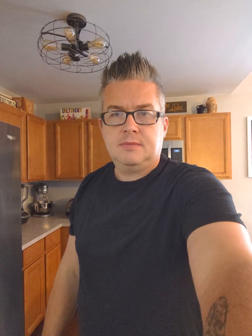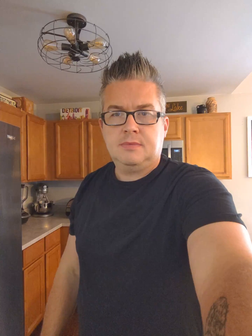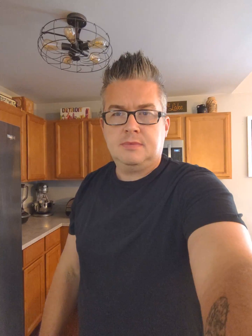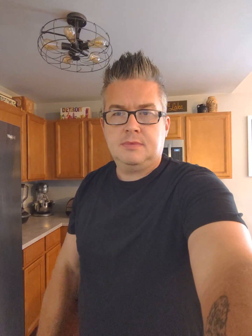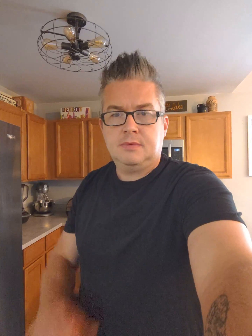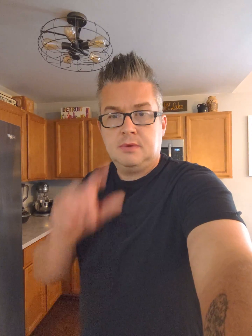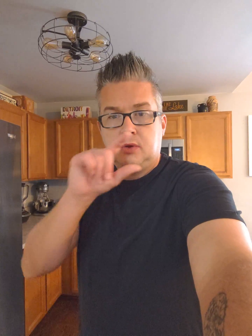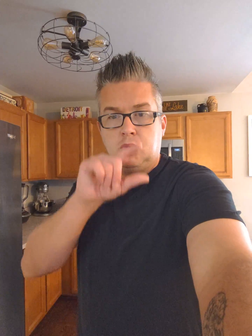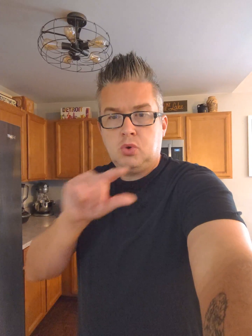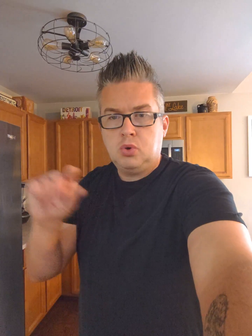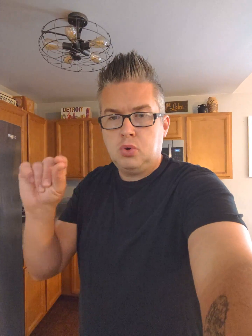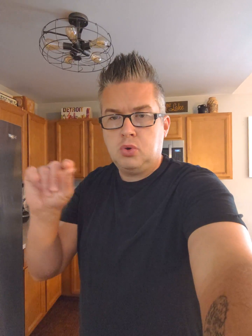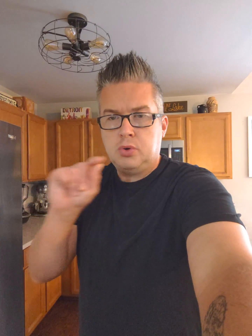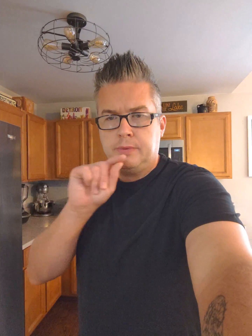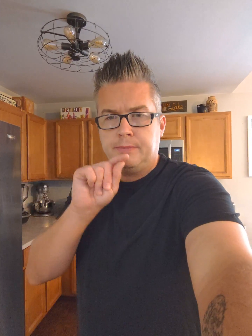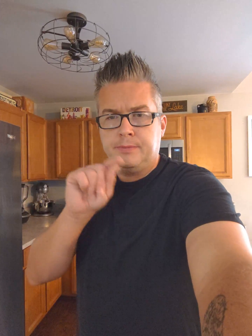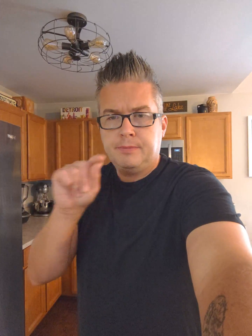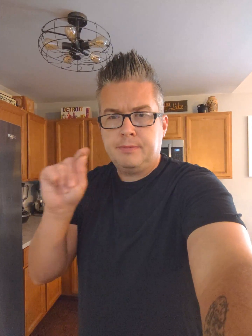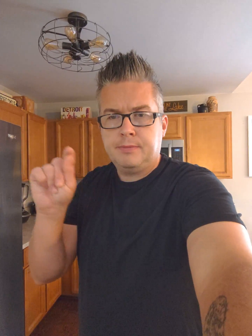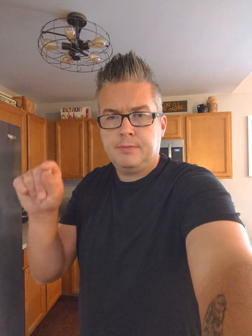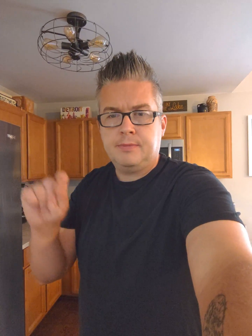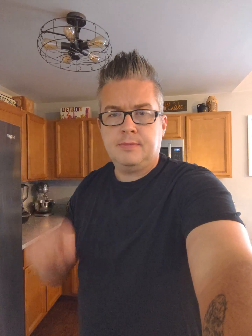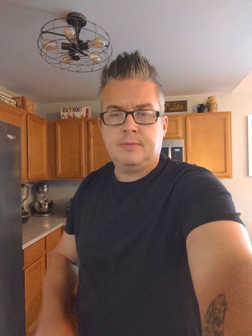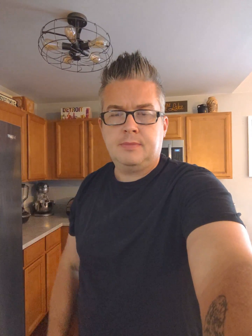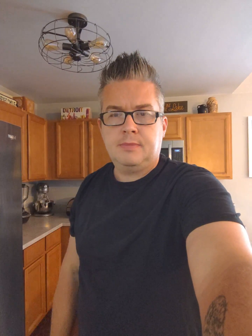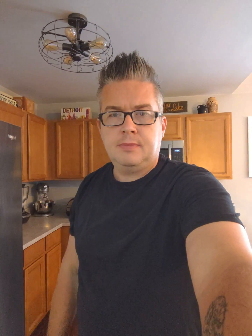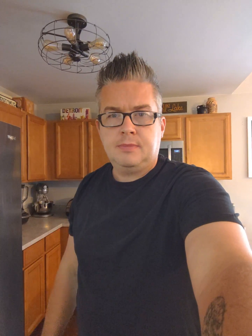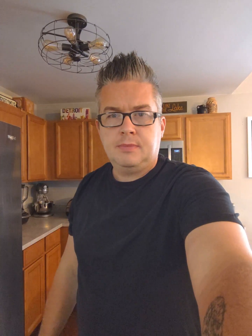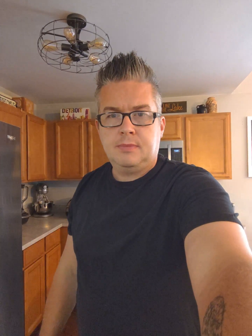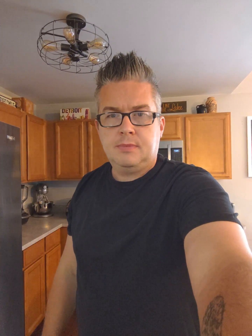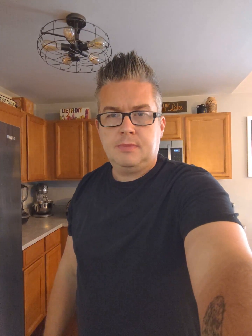peas